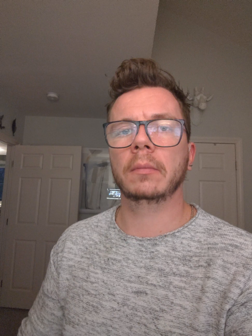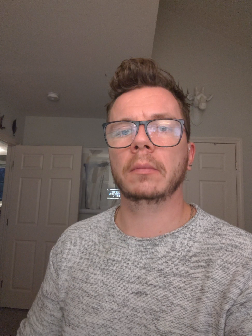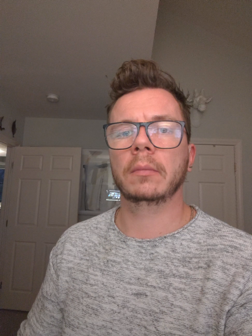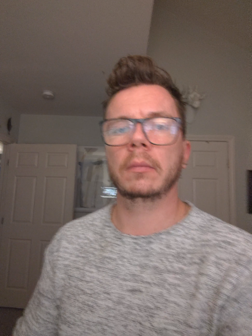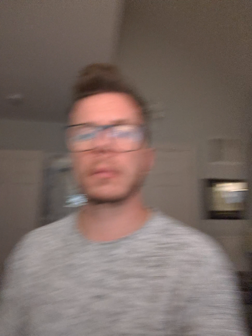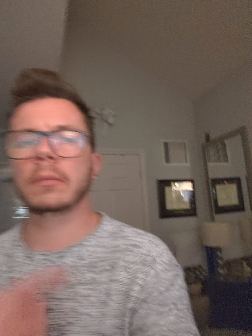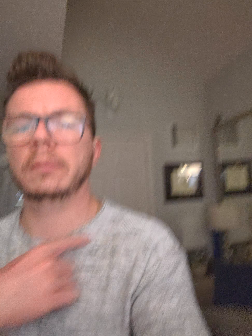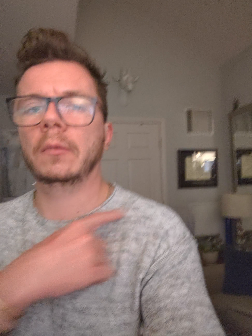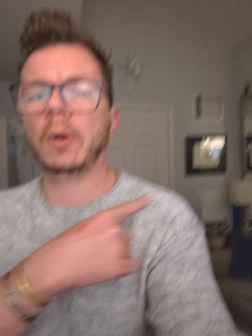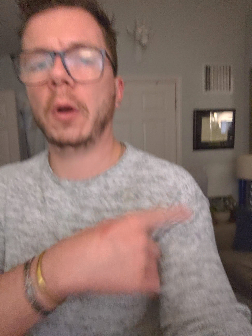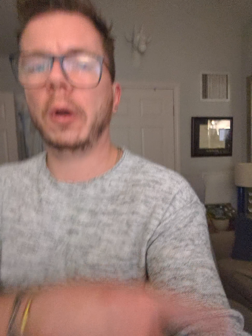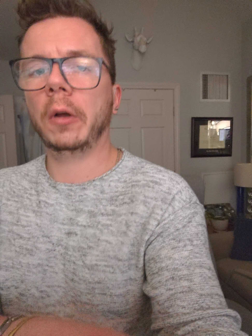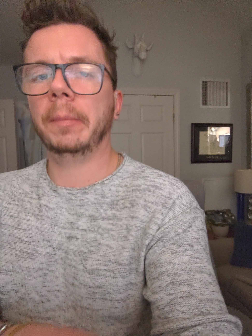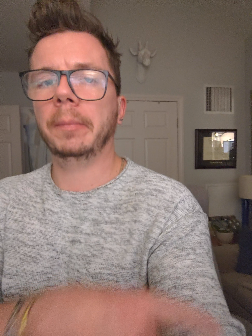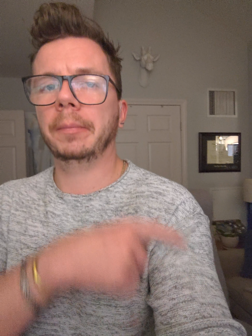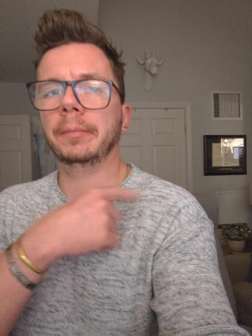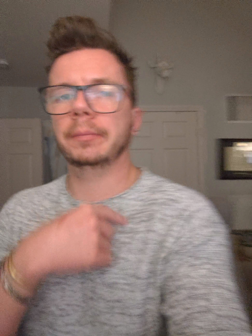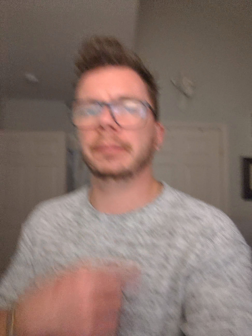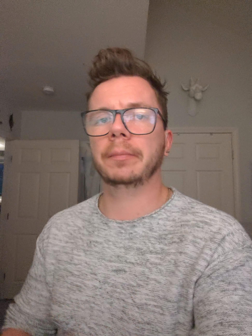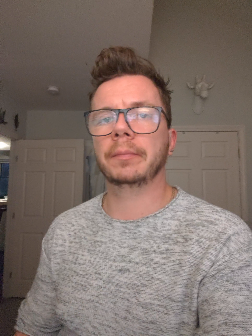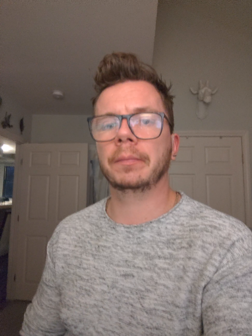arm